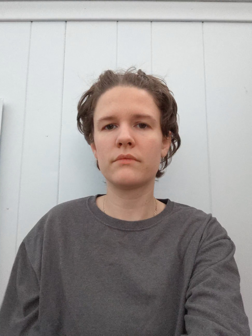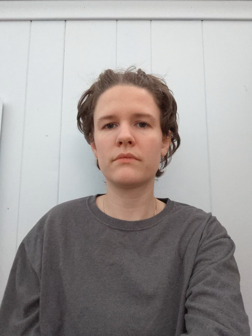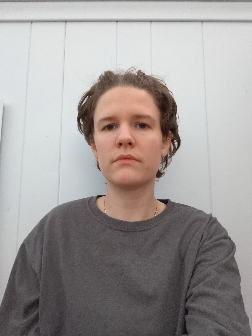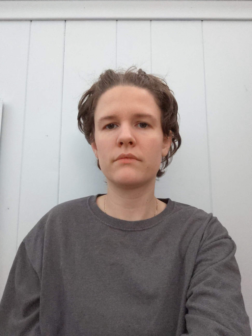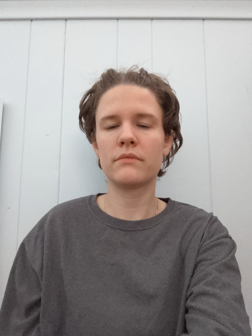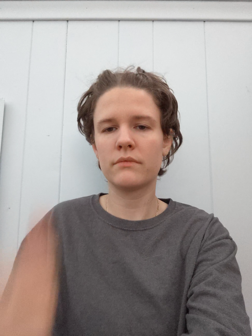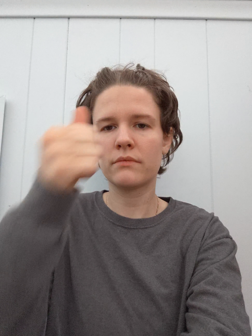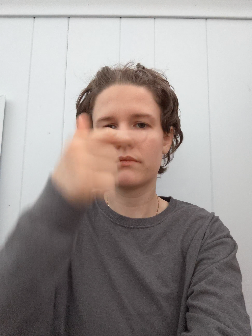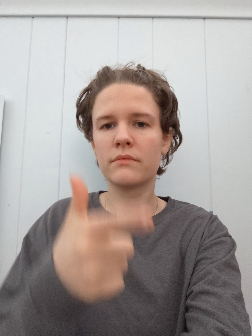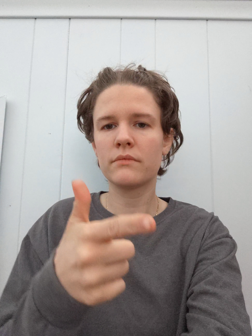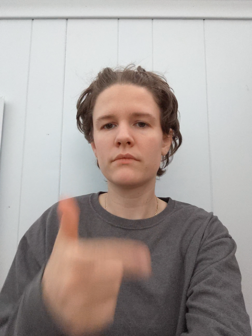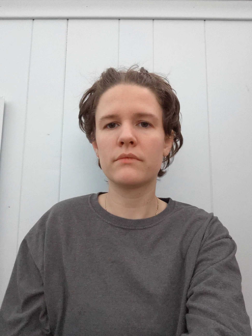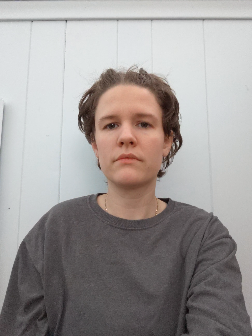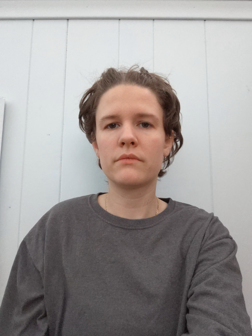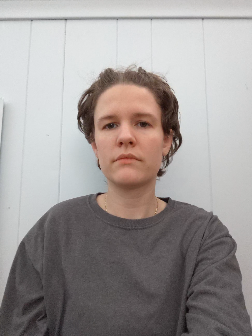brother